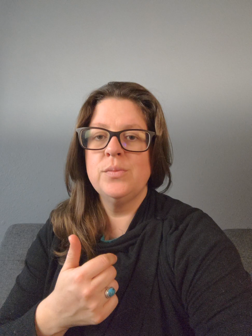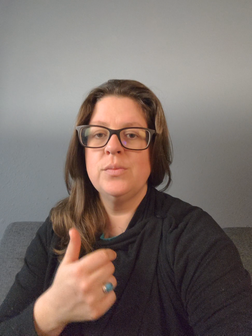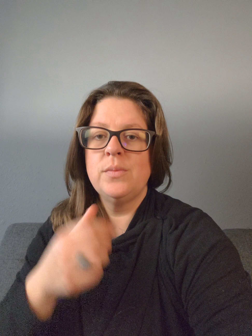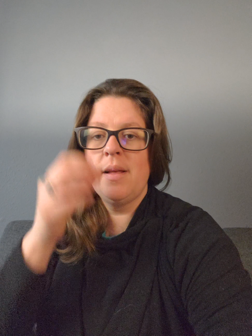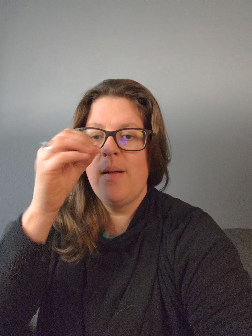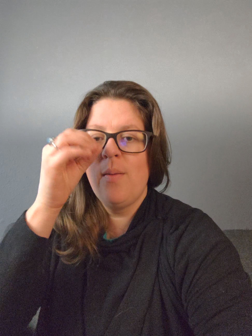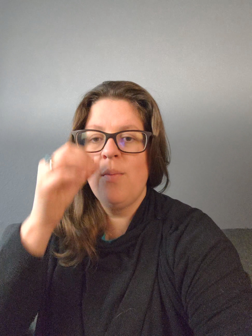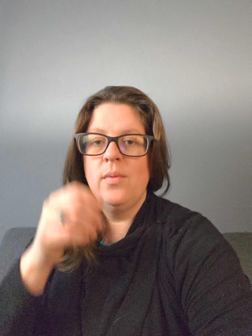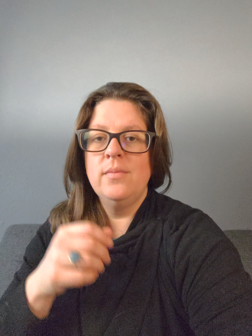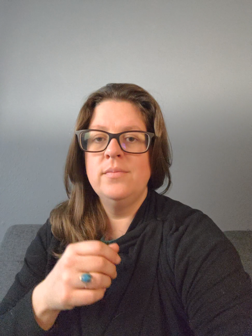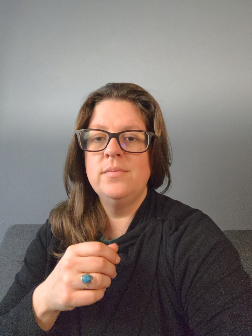owl